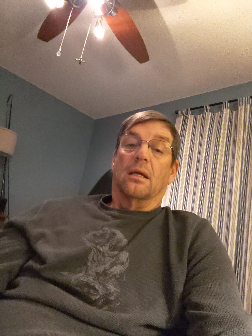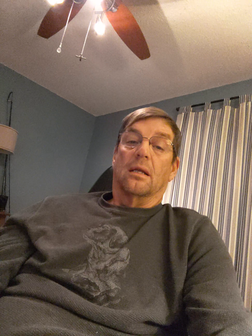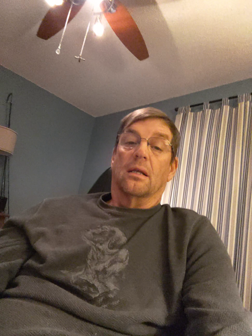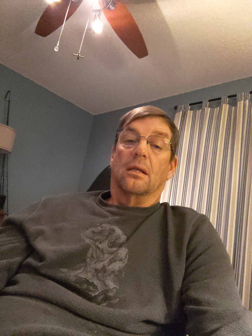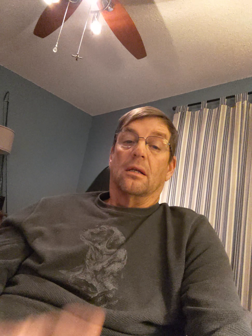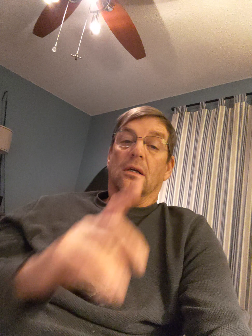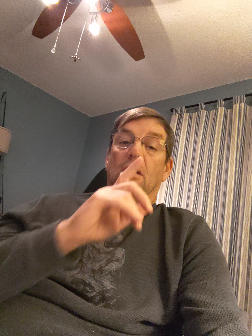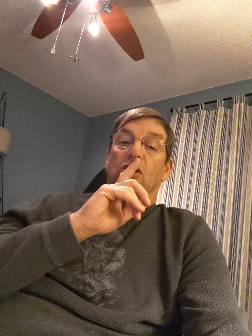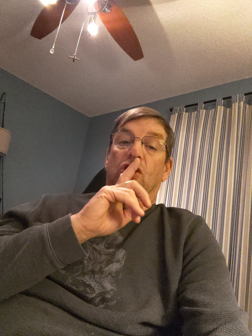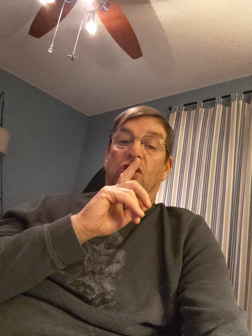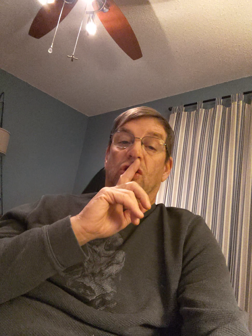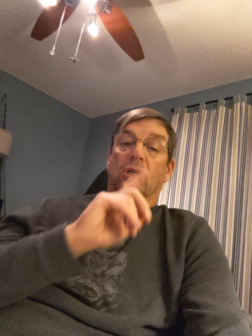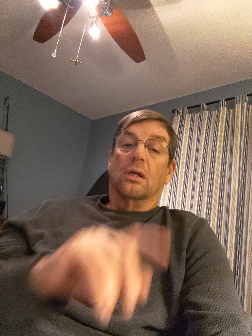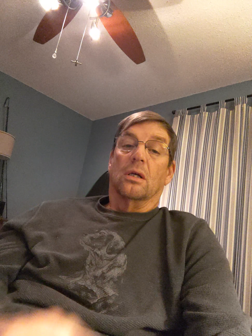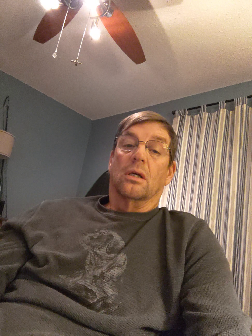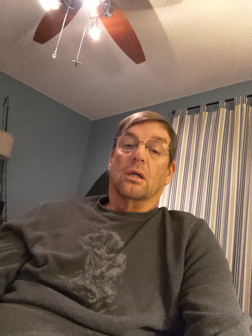shhh